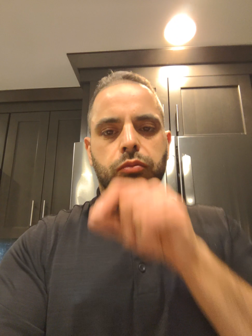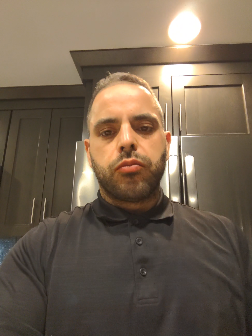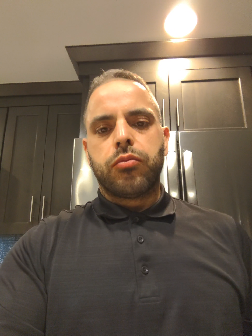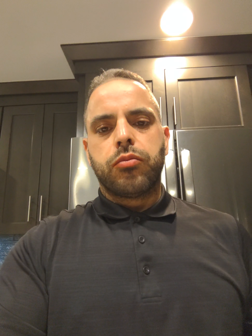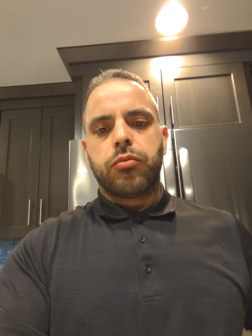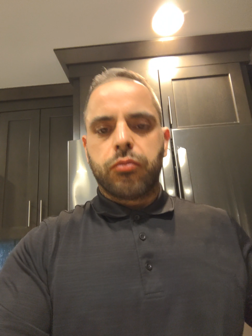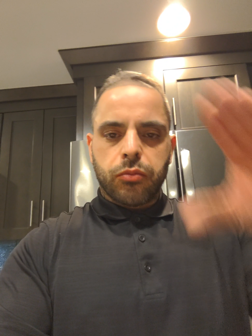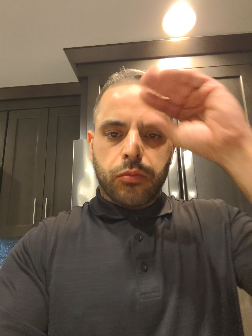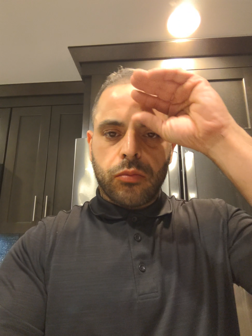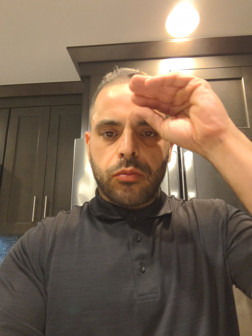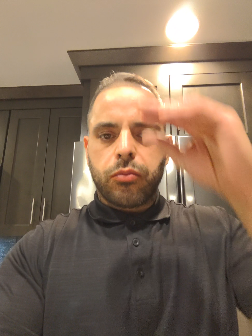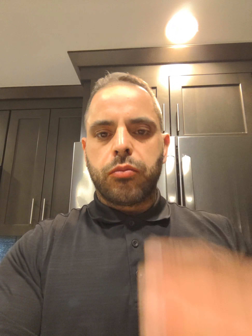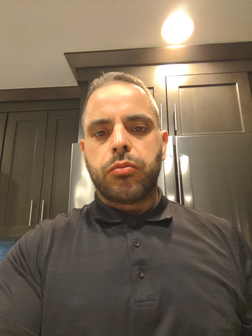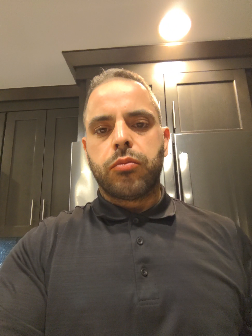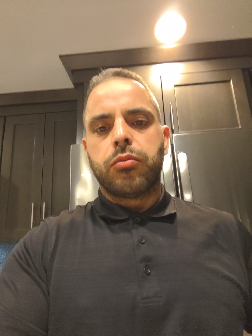boy